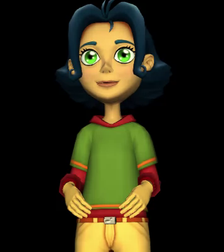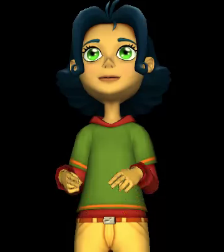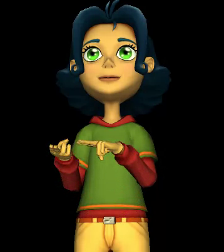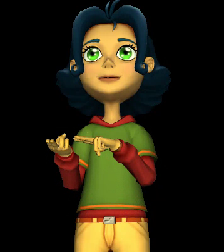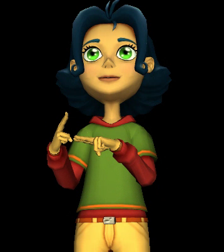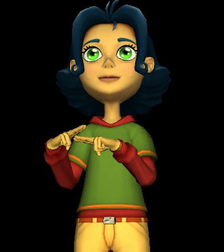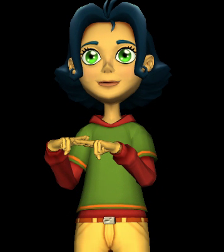موت